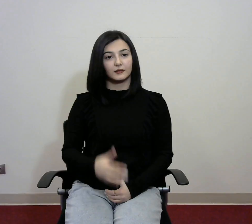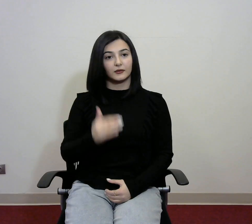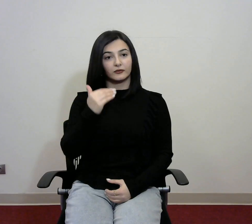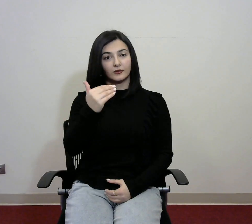siz